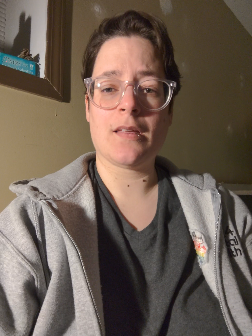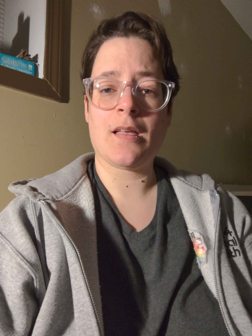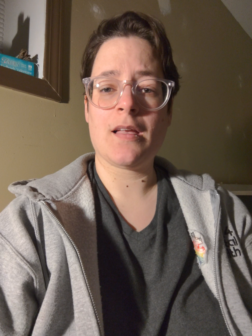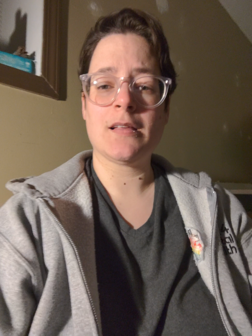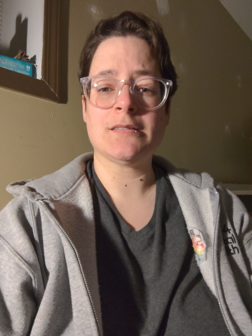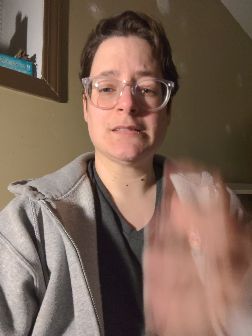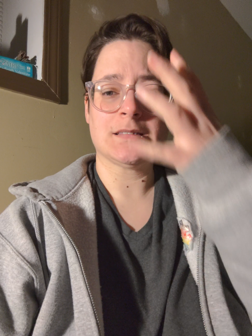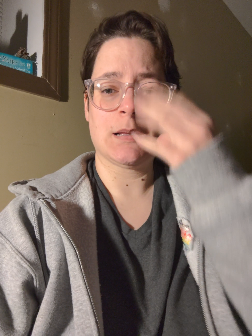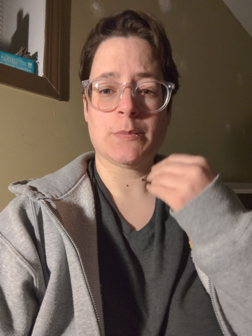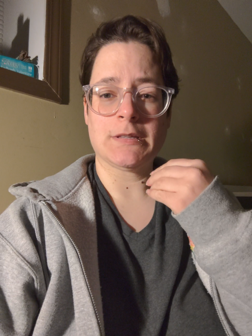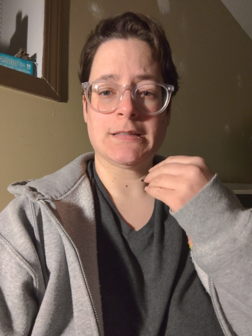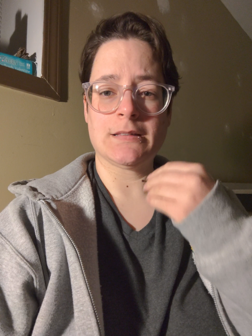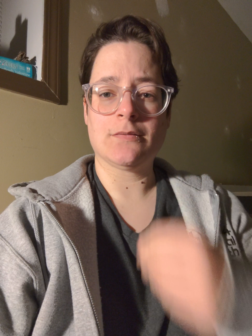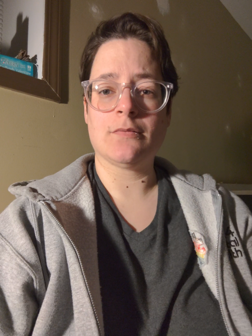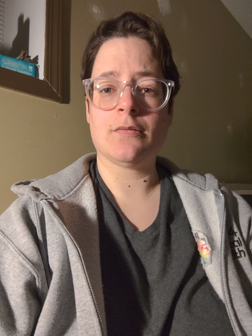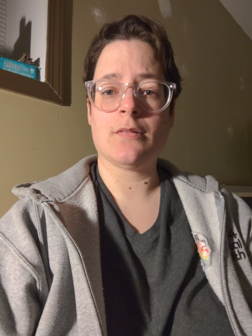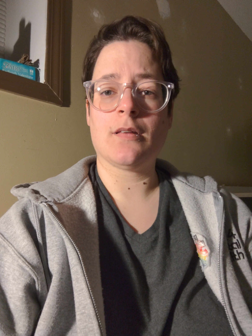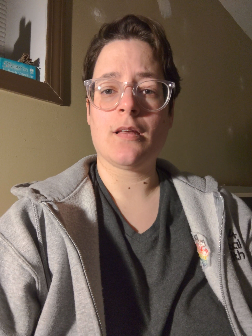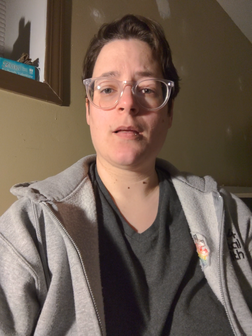sleepy